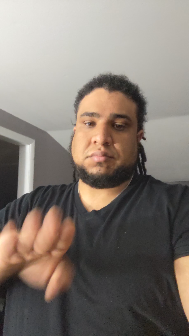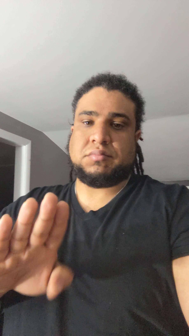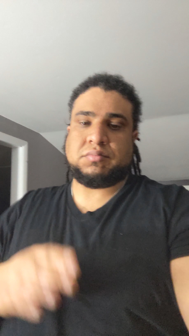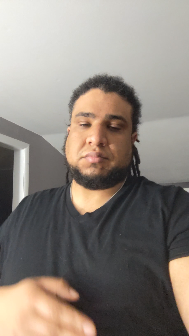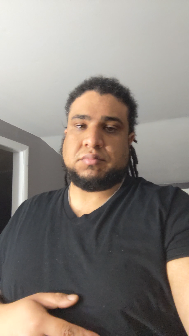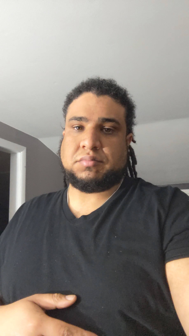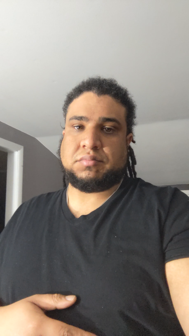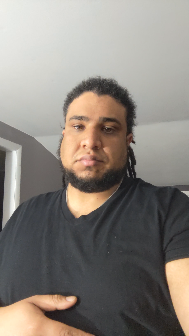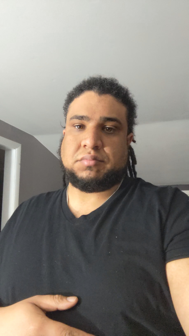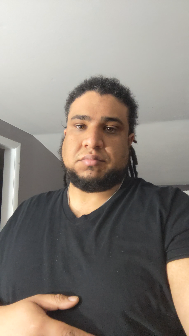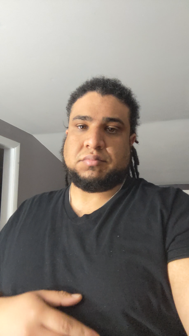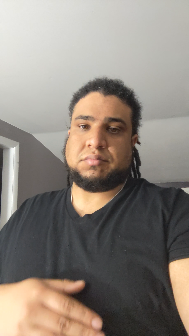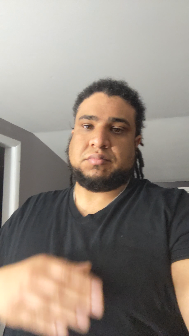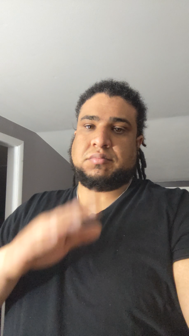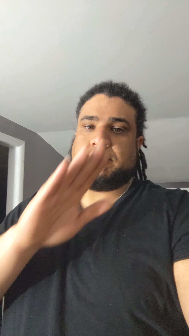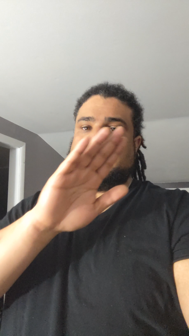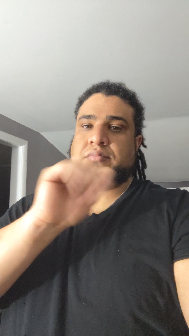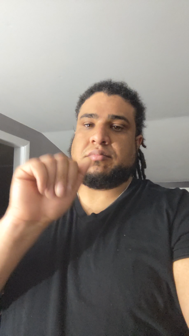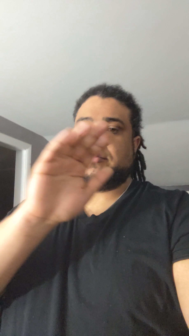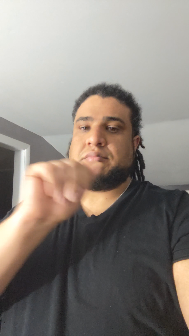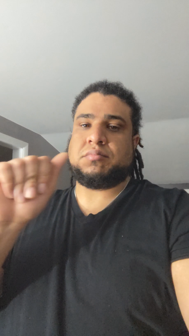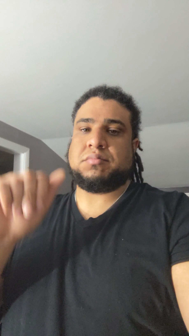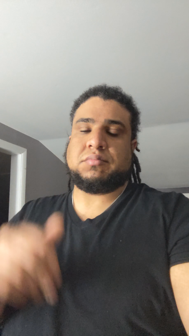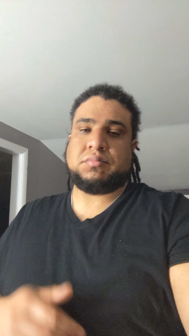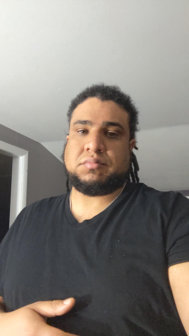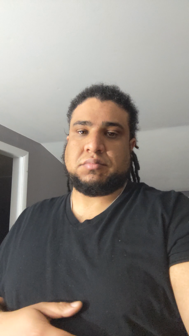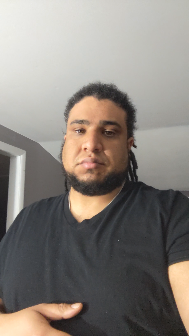baa baa